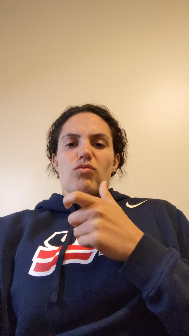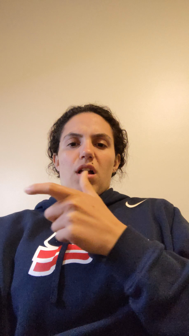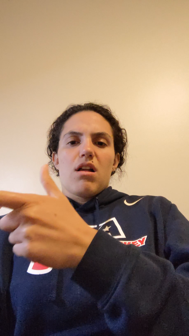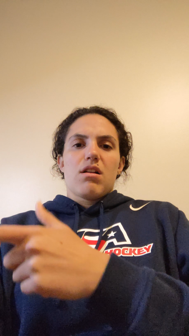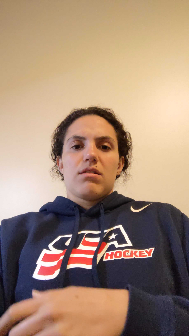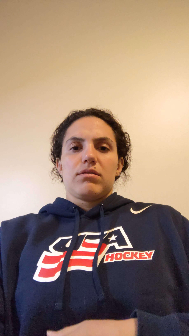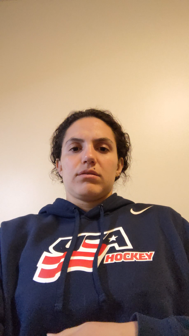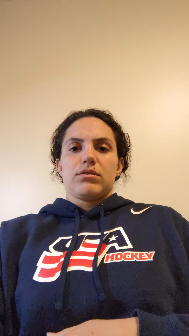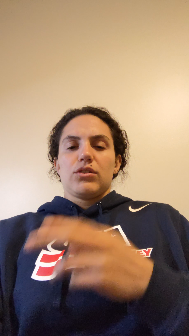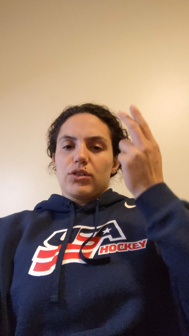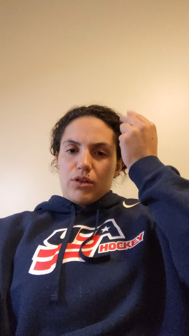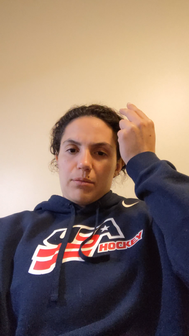rabbit